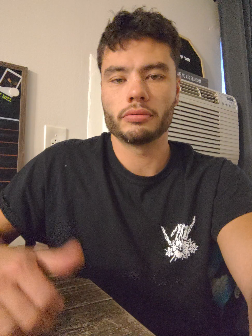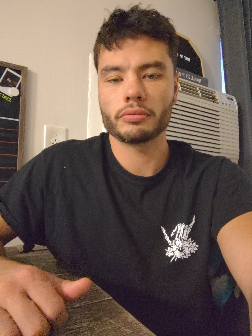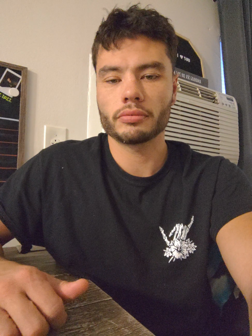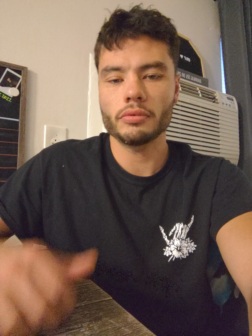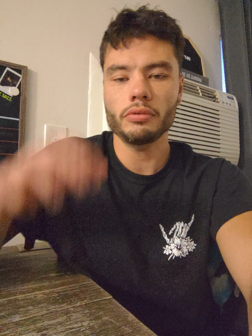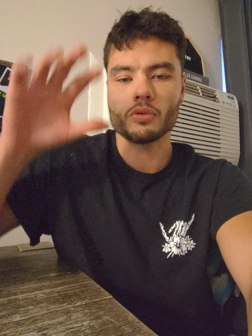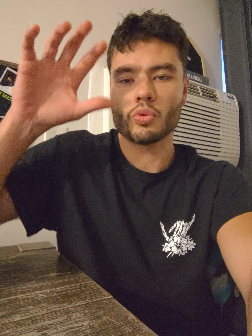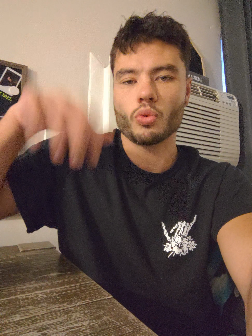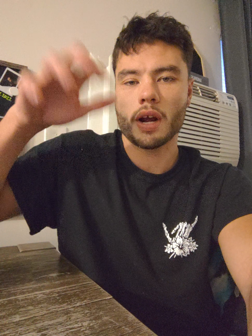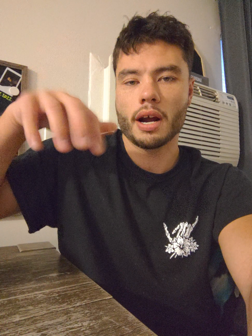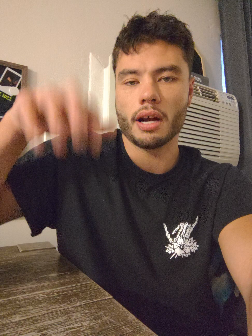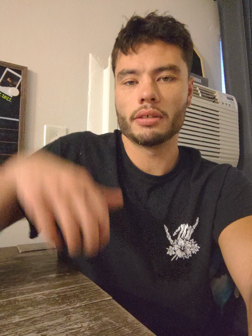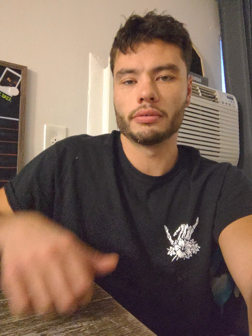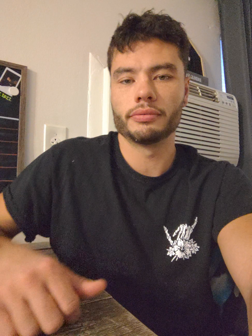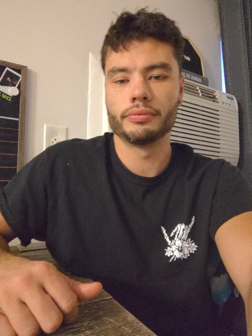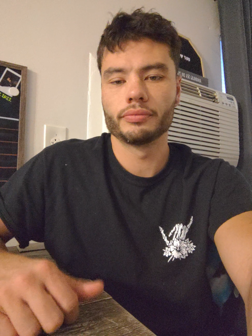rain